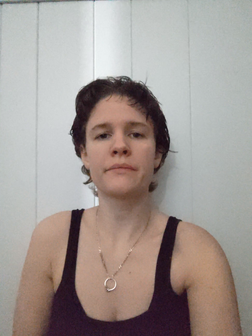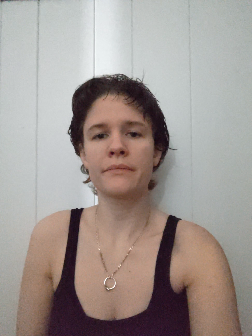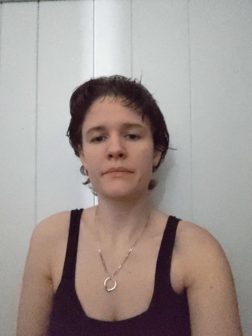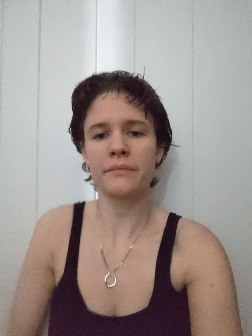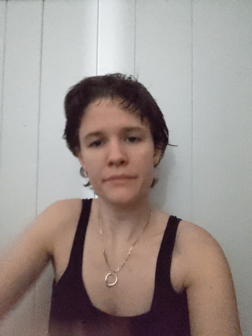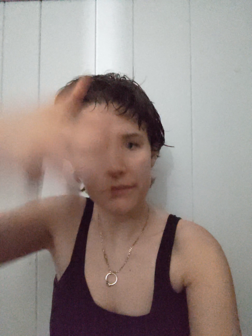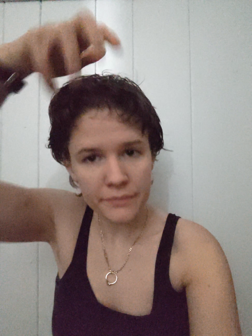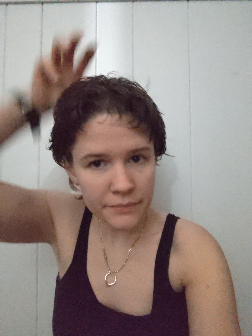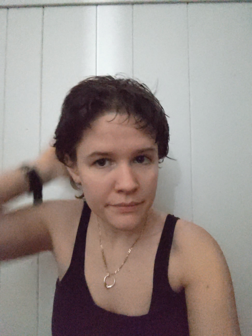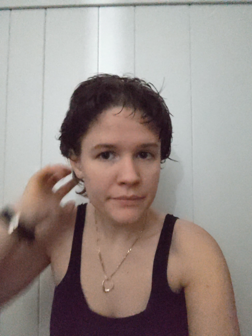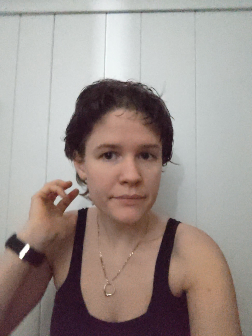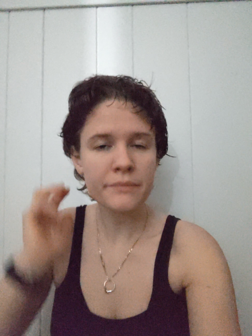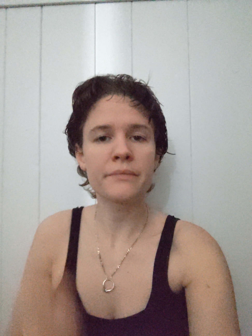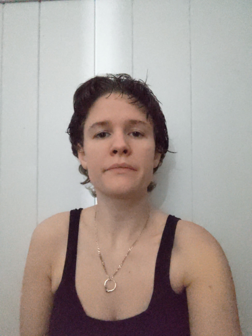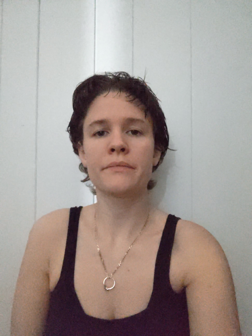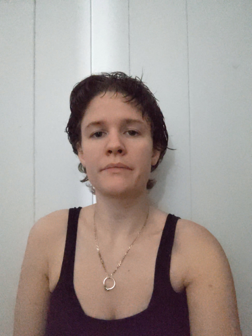lion